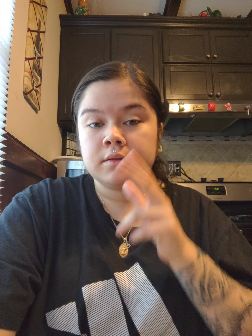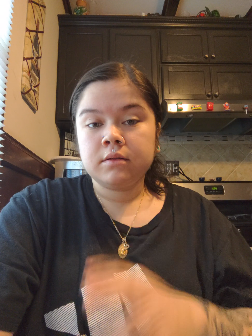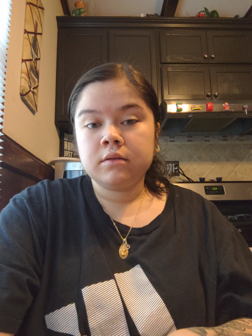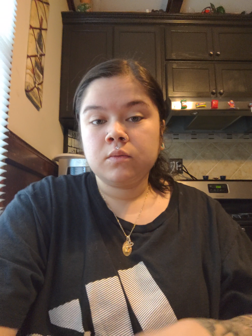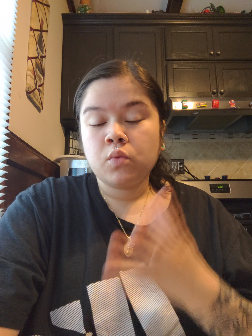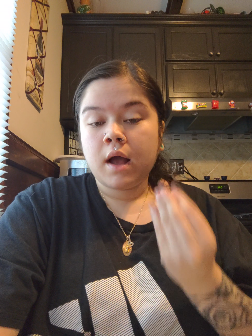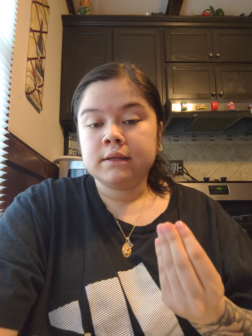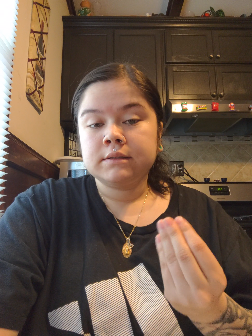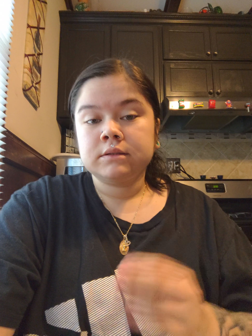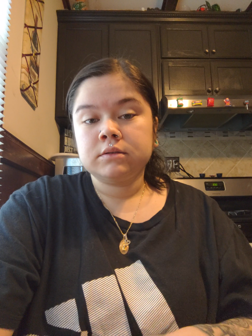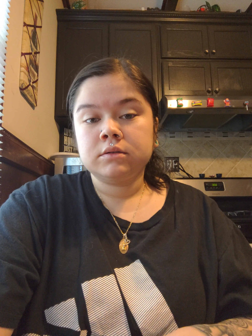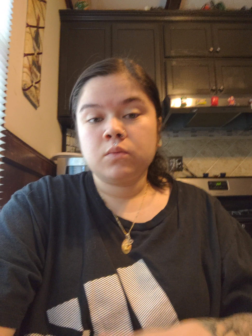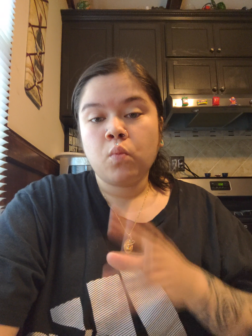wet